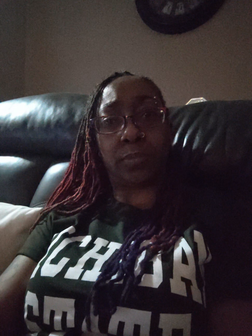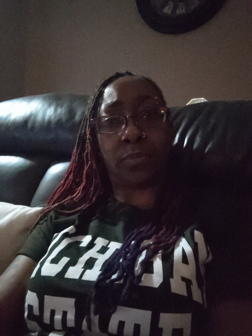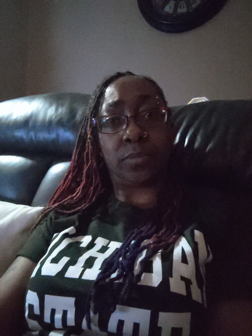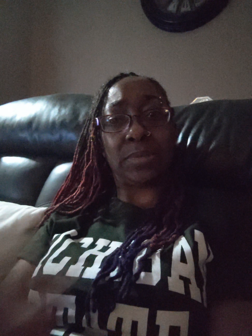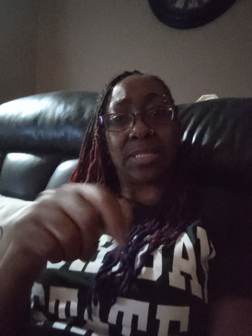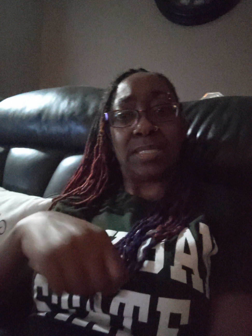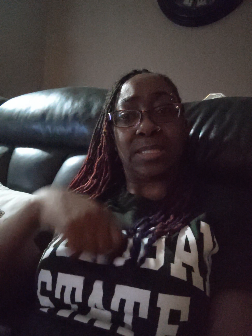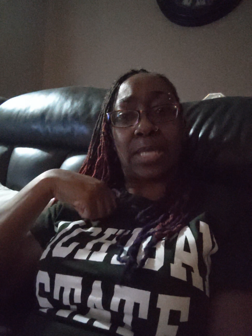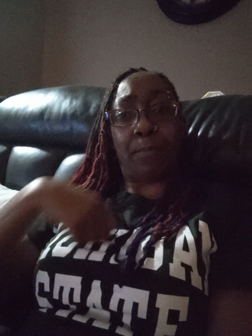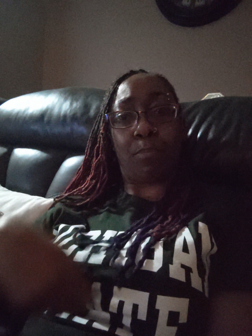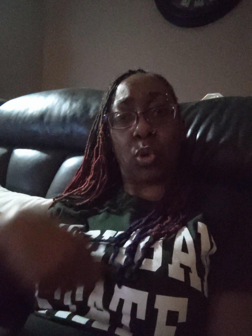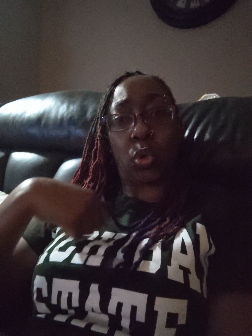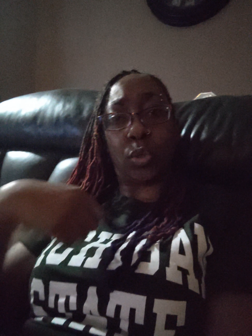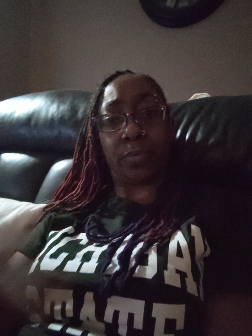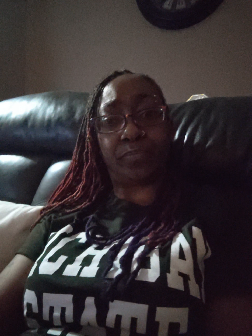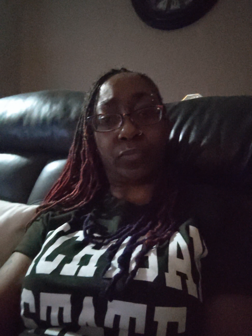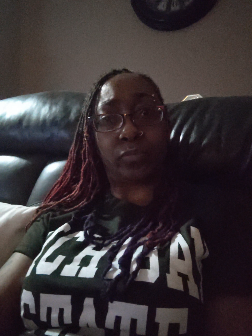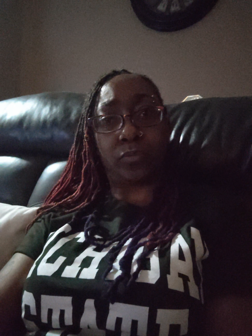zipper